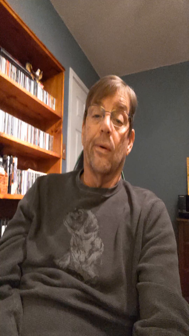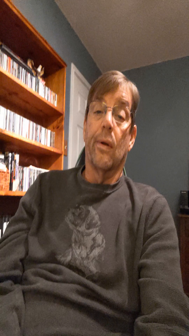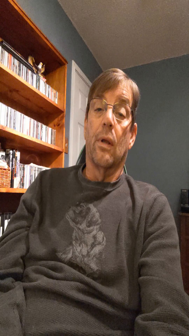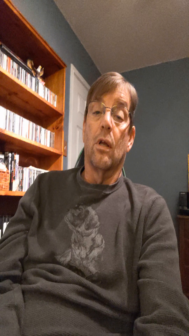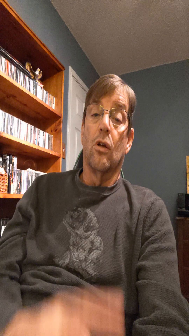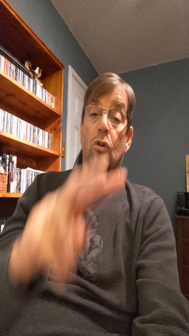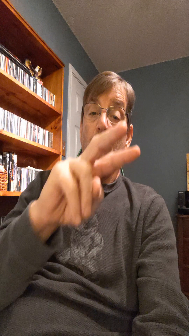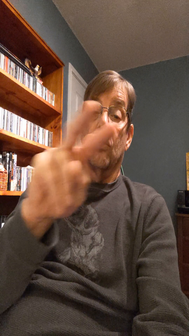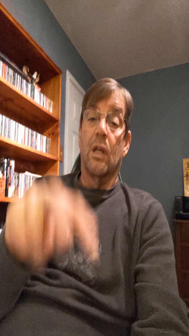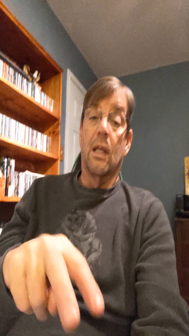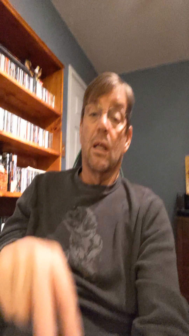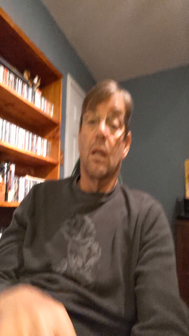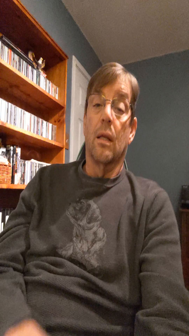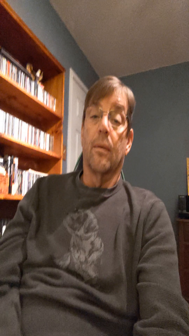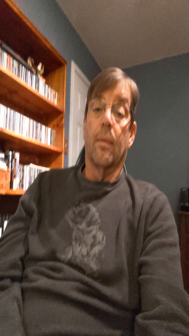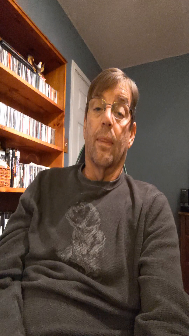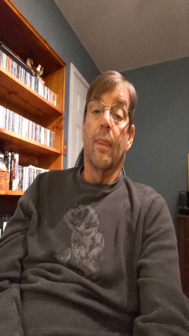read